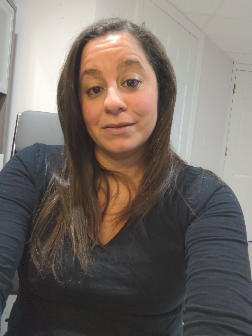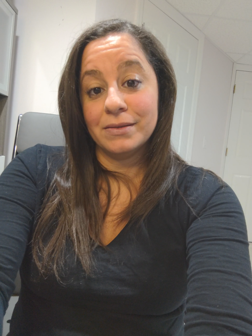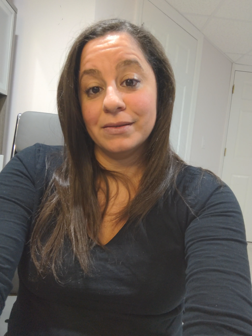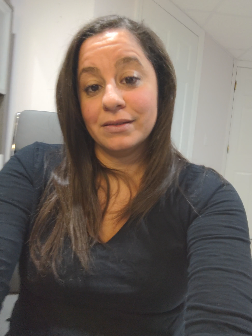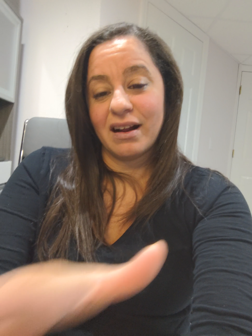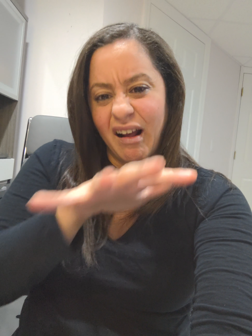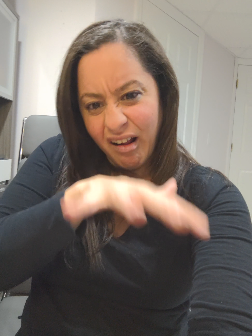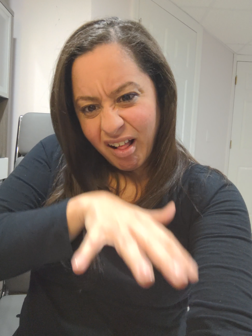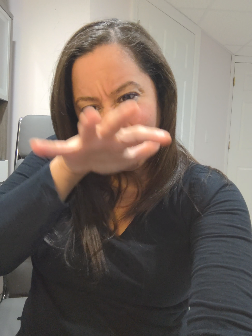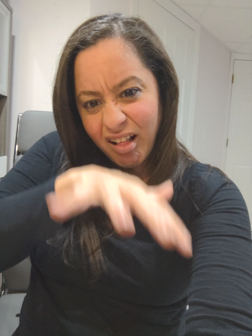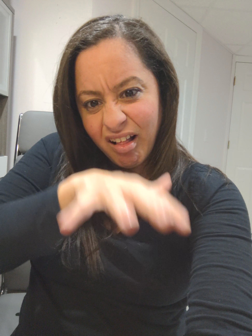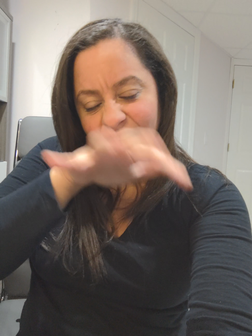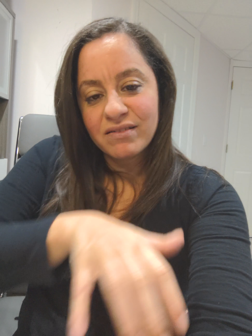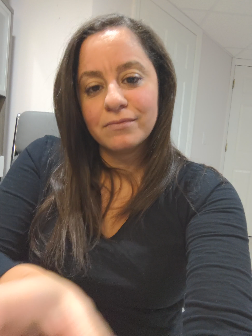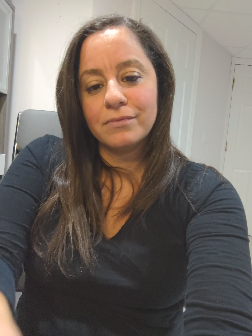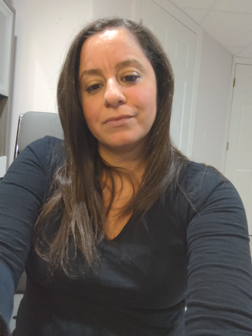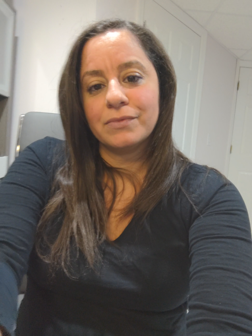alligator